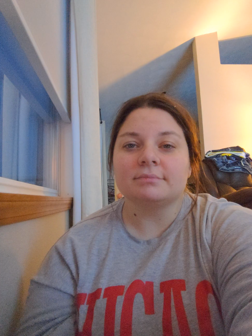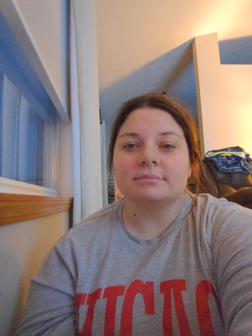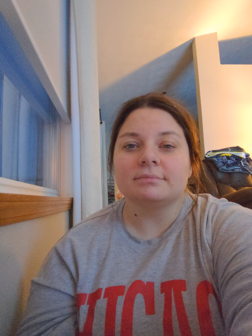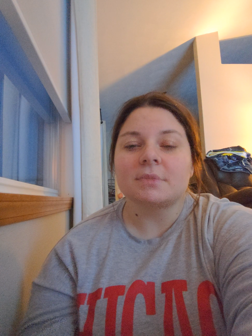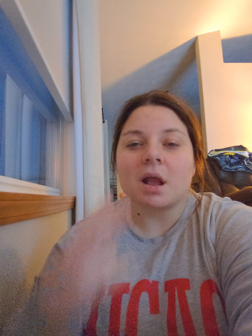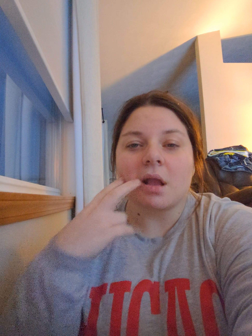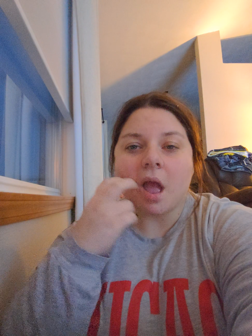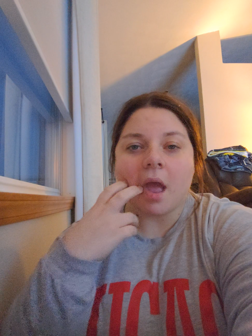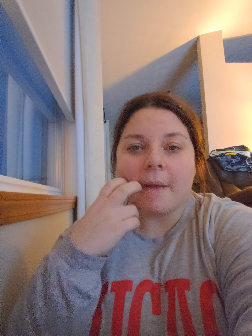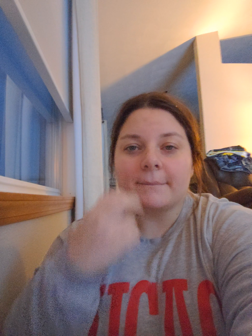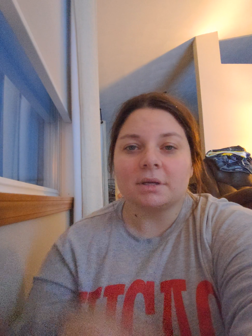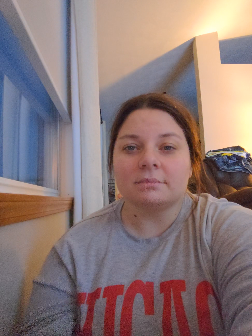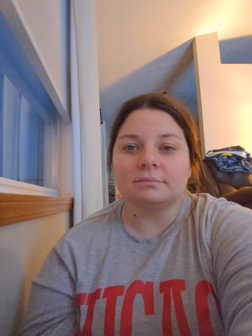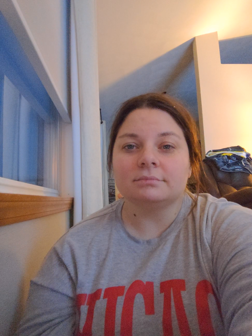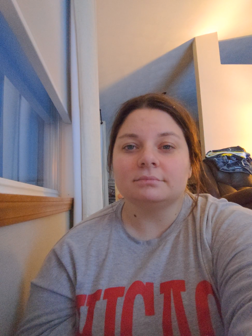gum